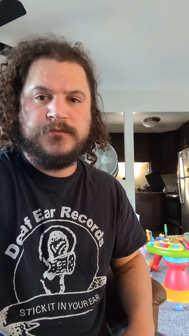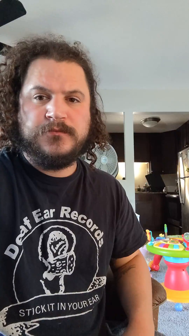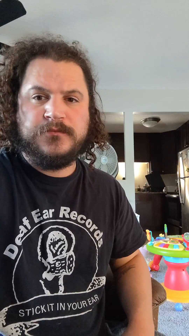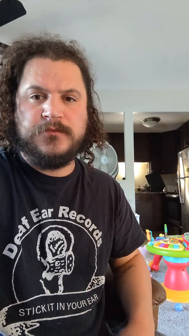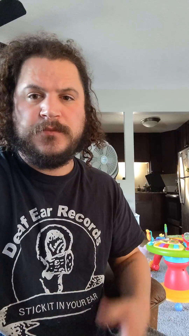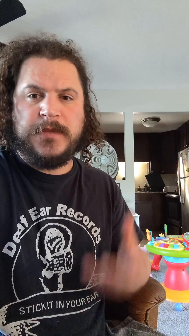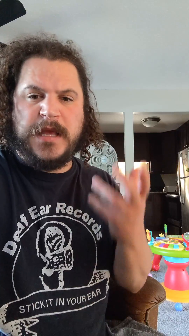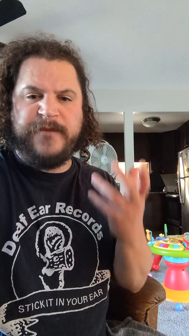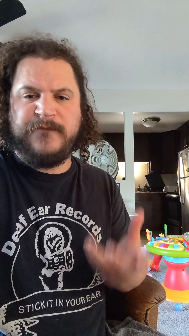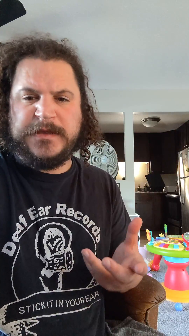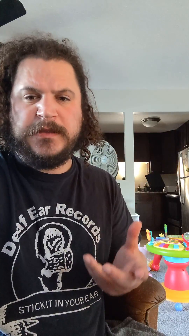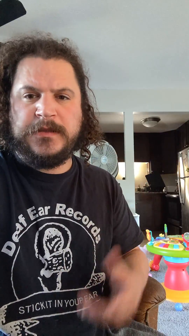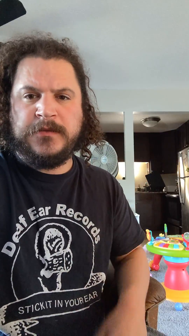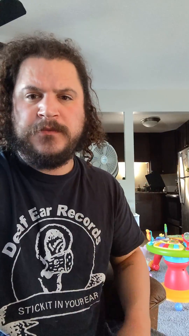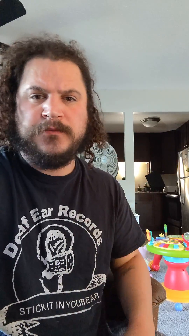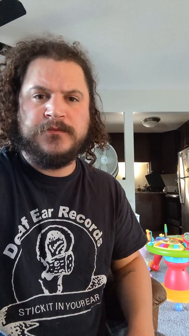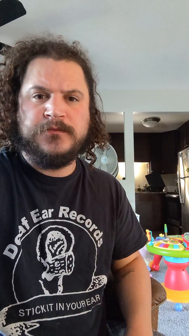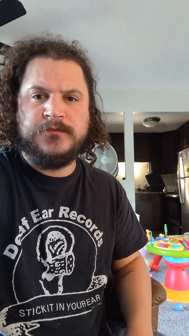heavy